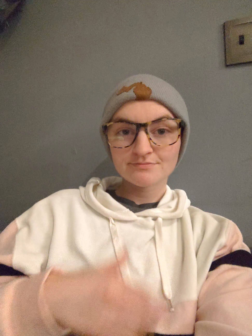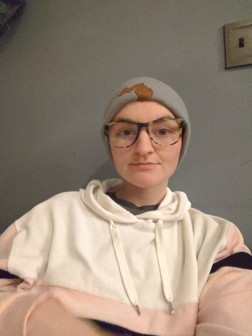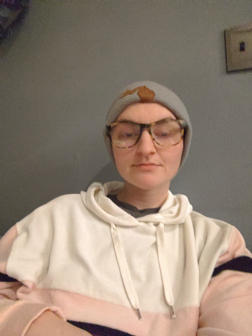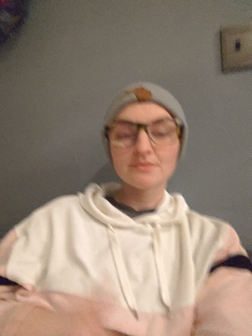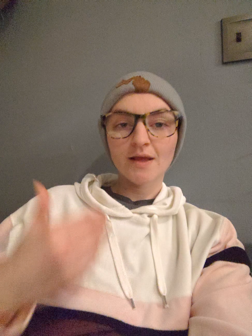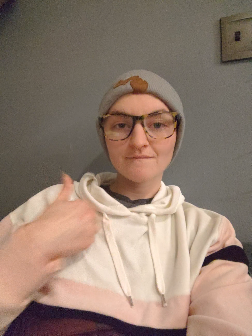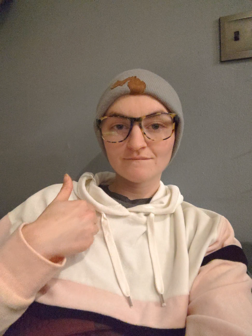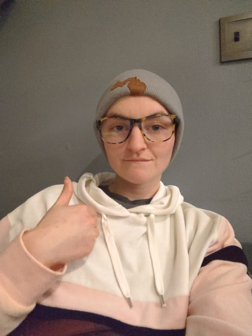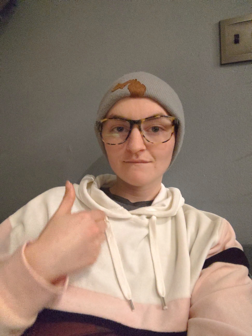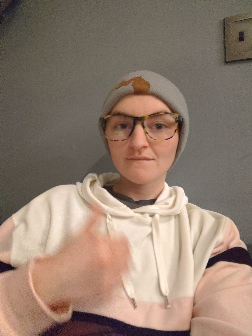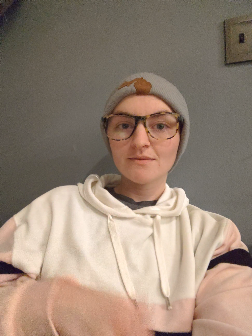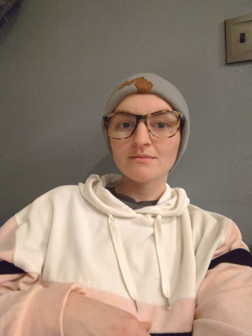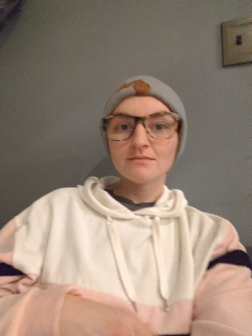have